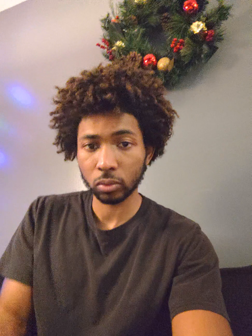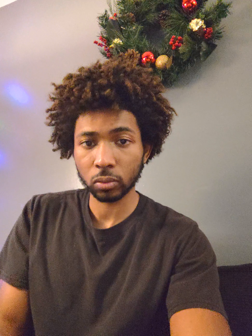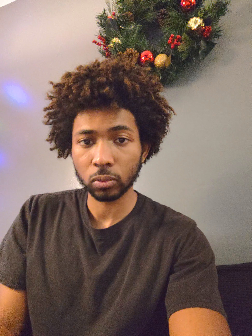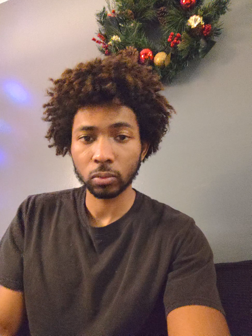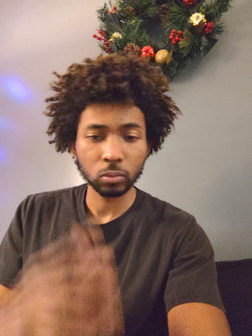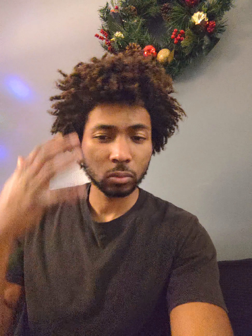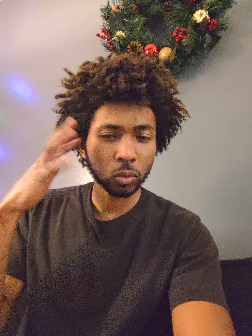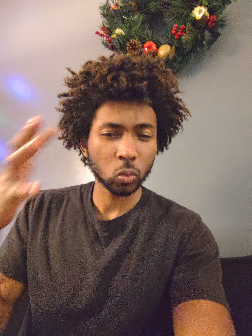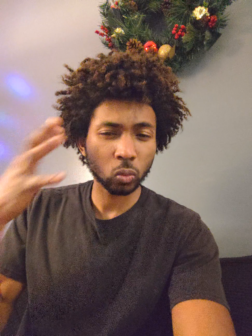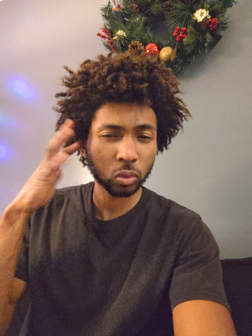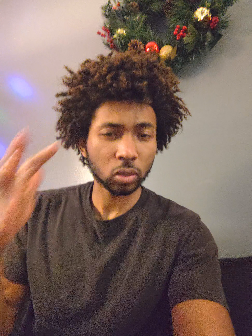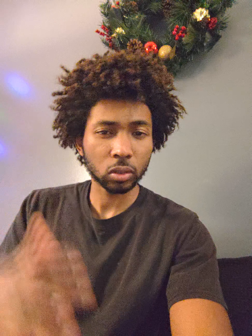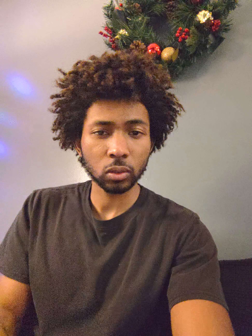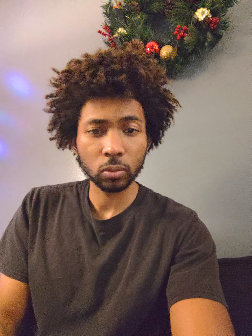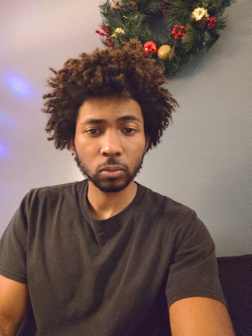loud